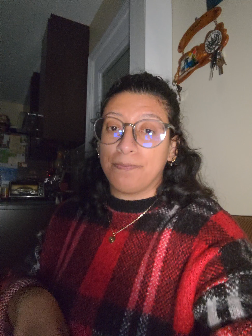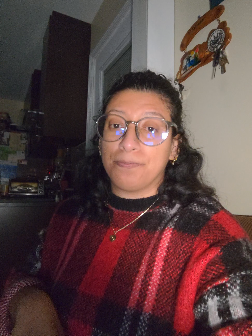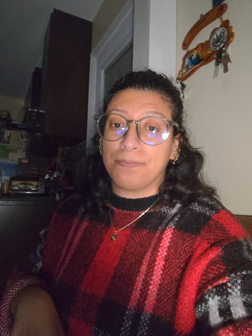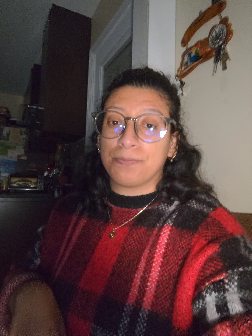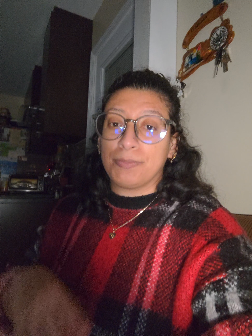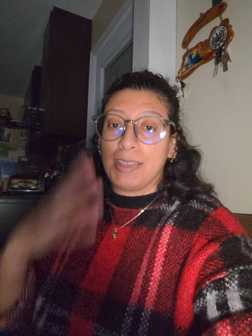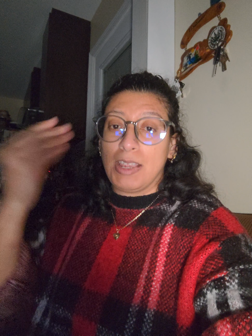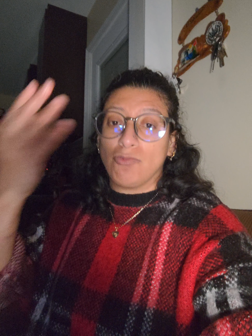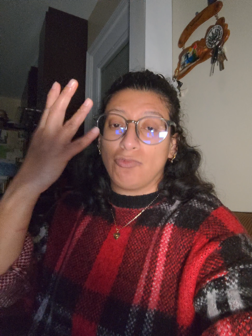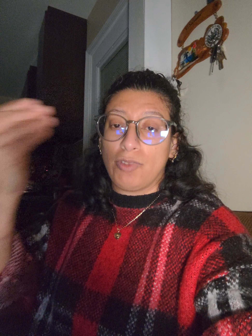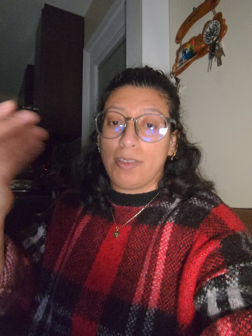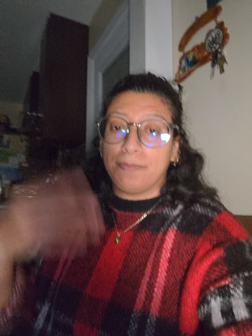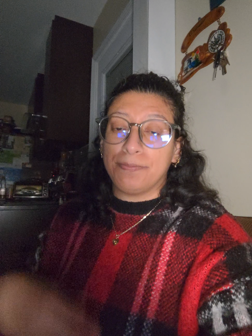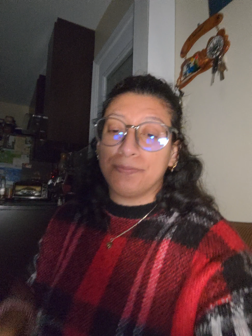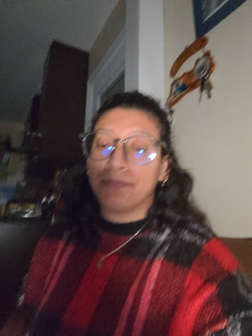outside